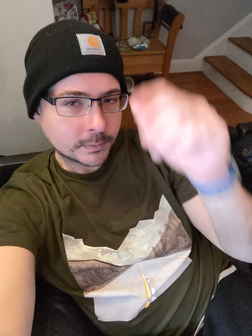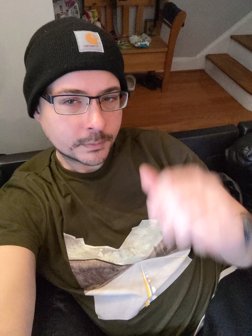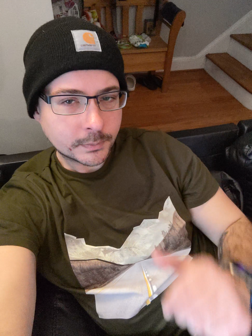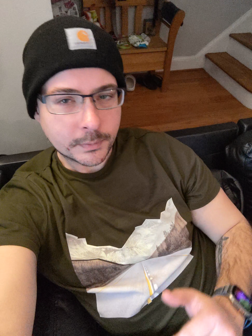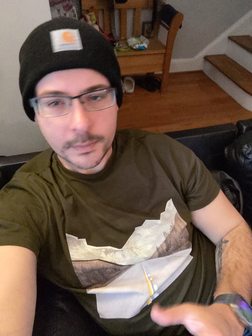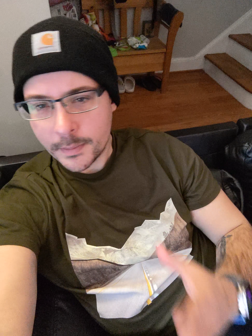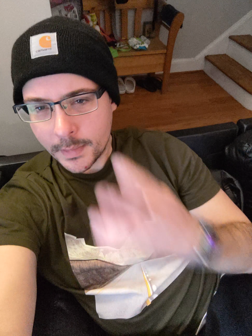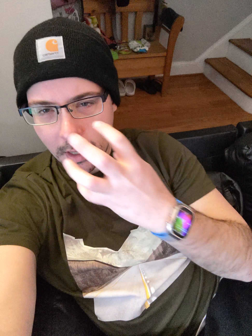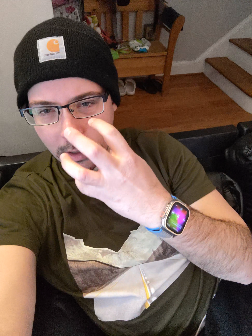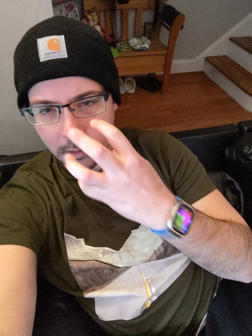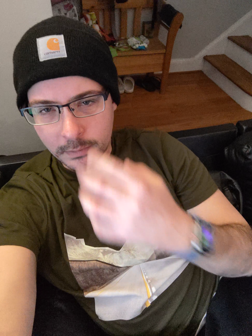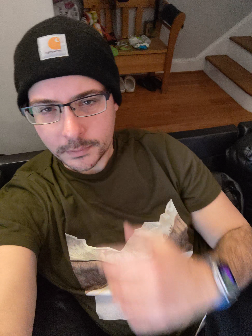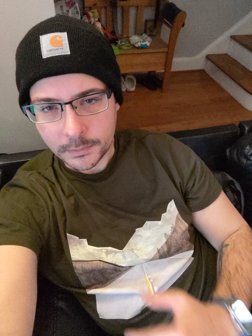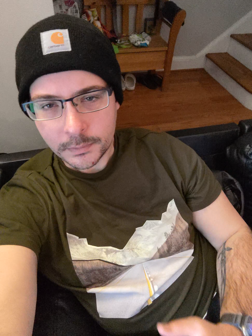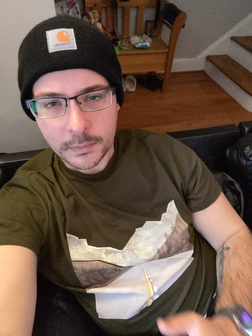mad